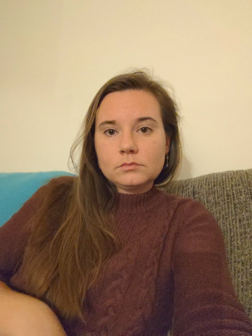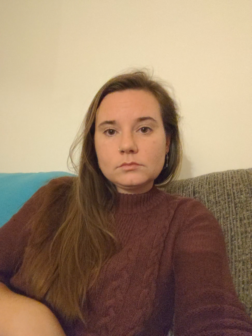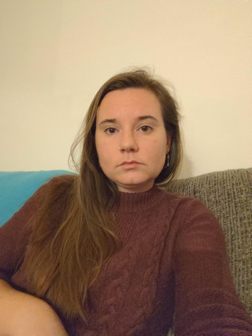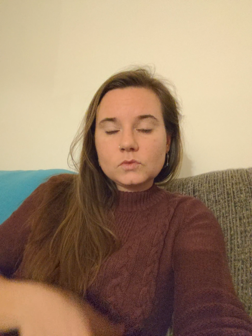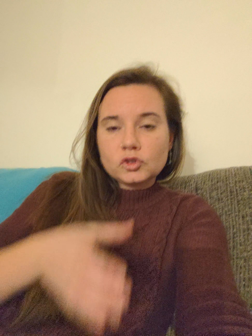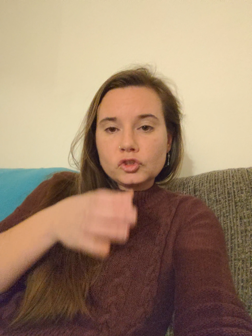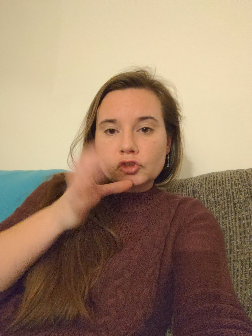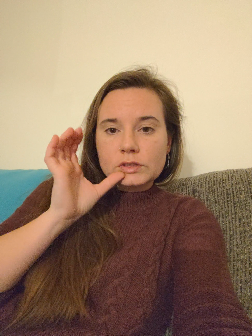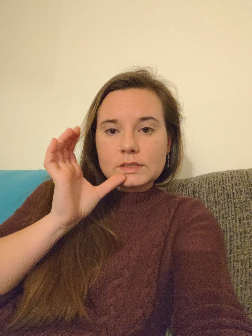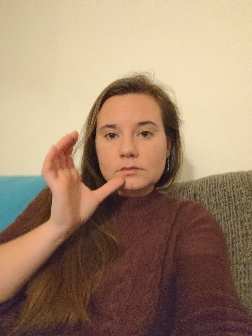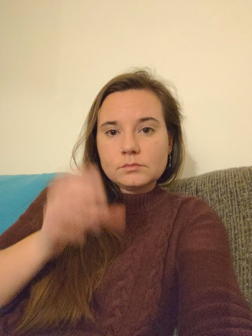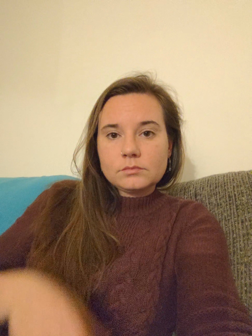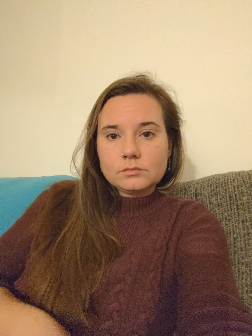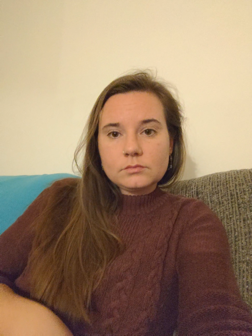drink